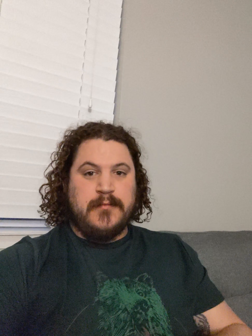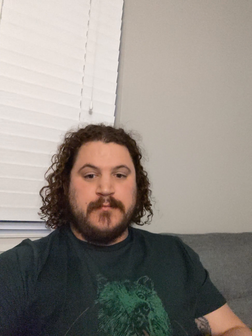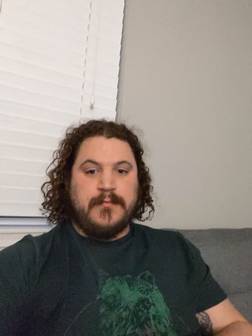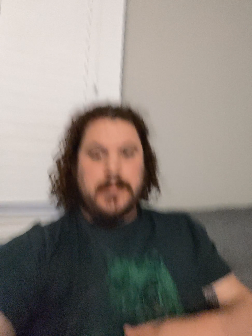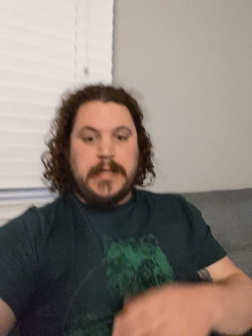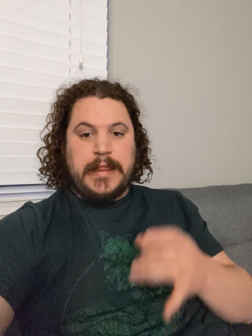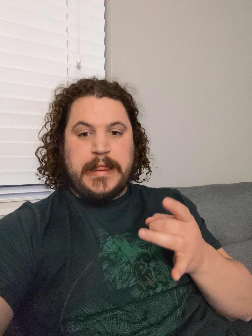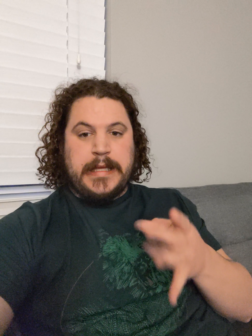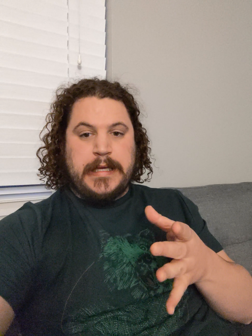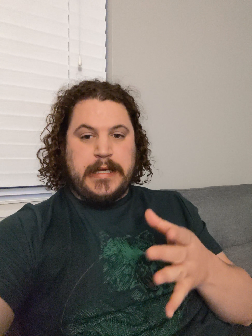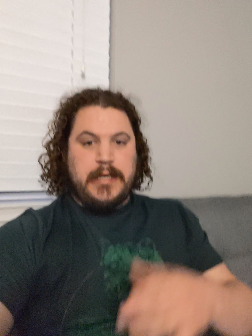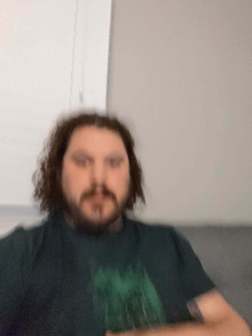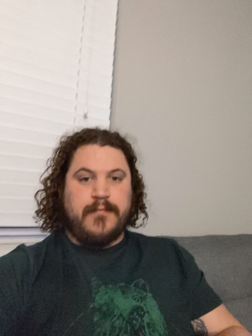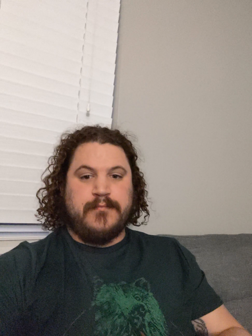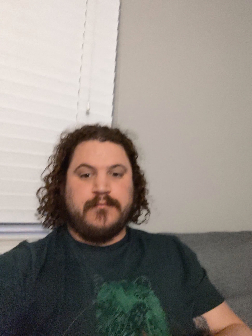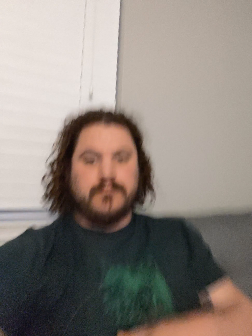hate